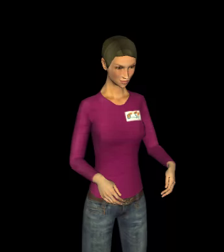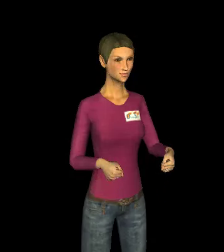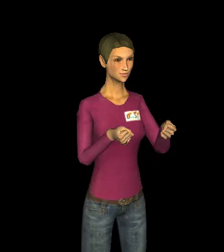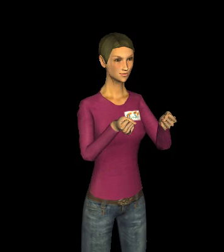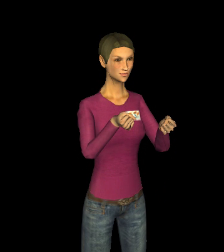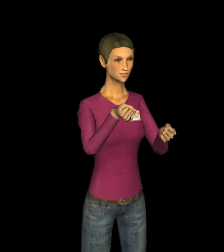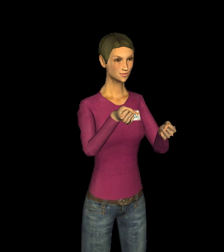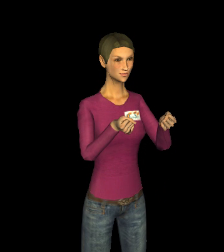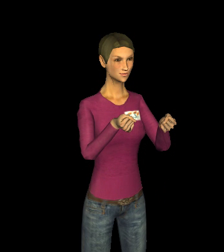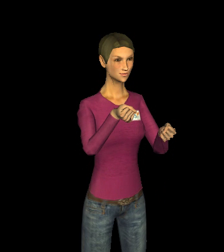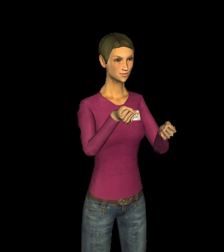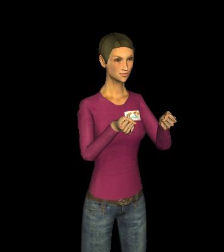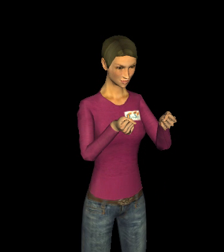قيادة